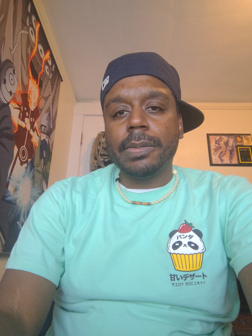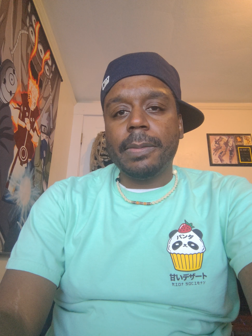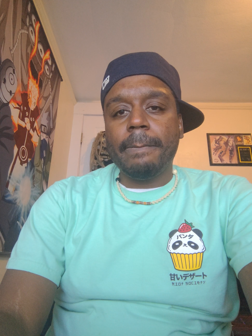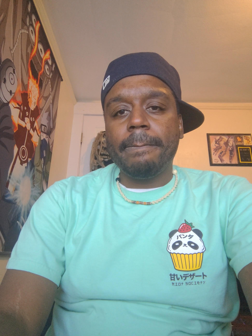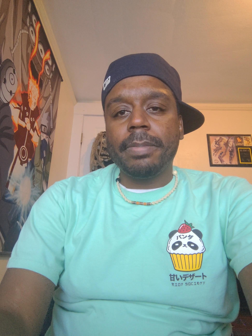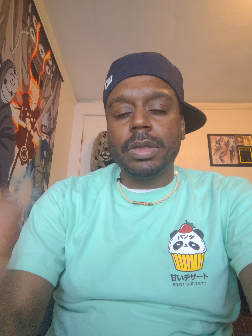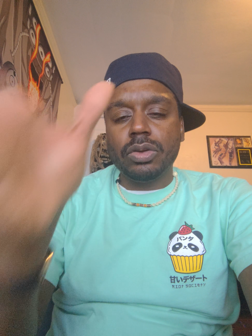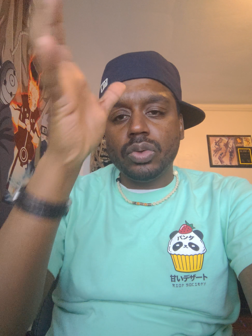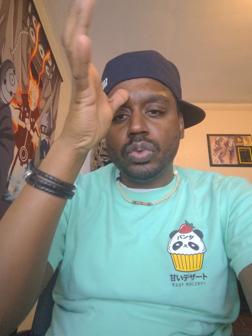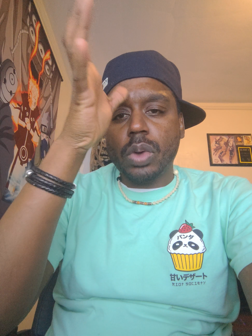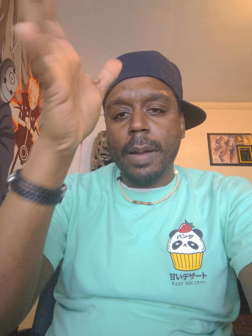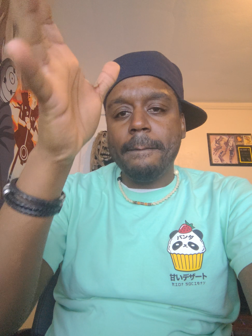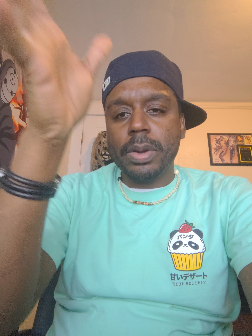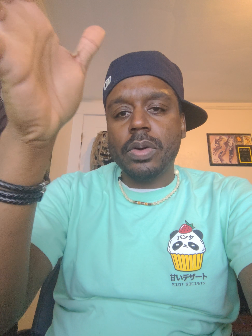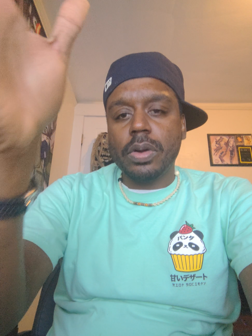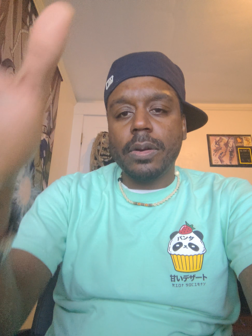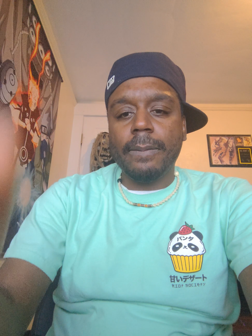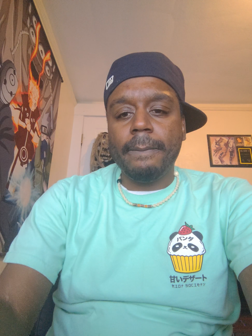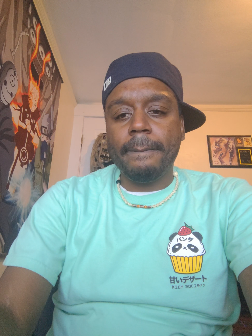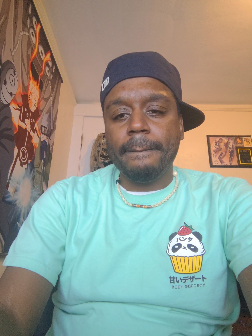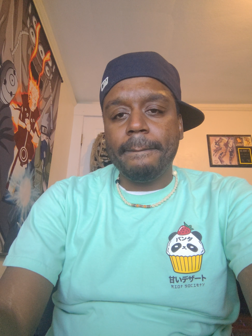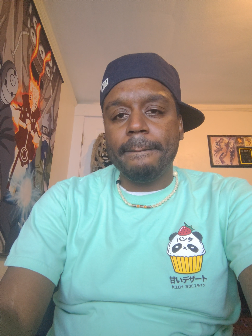grandpa